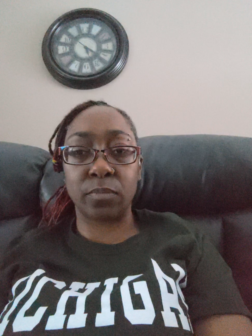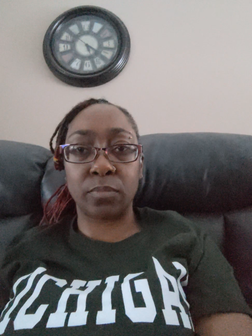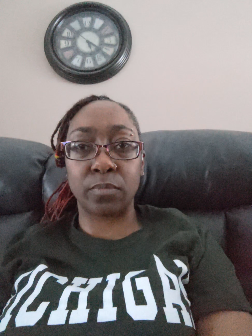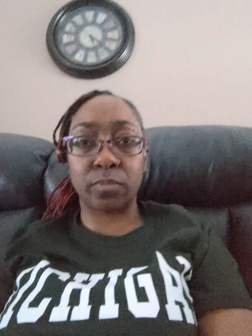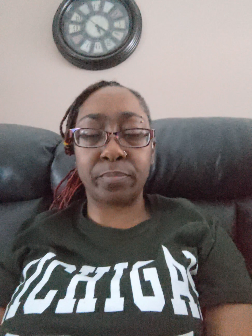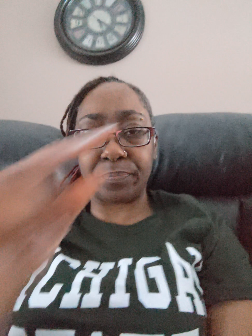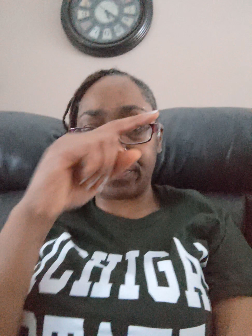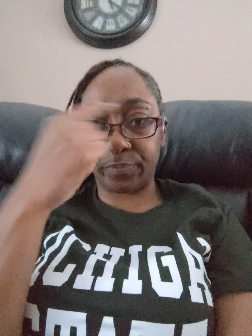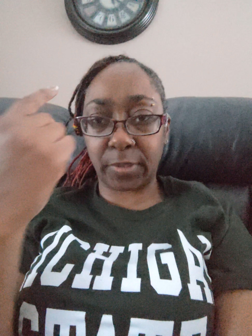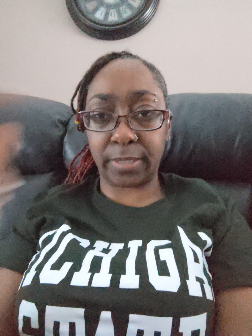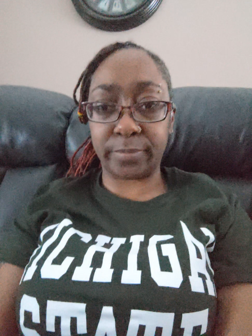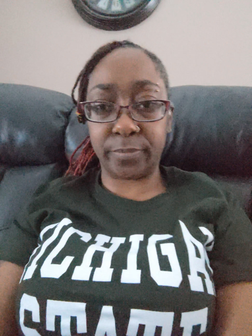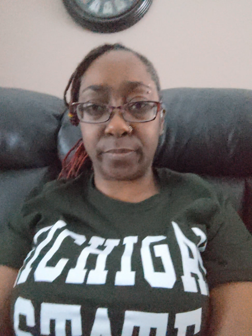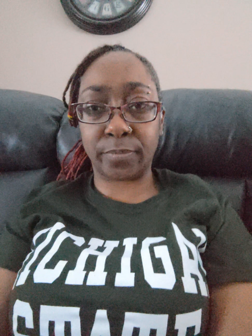black